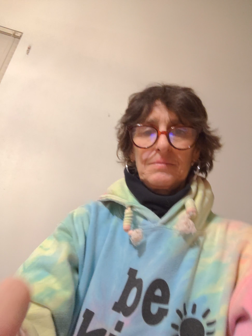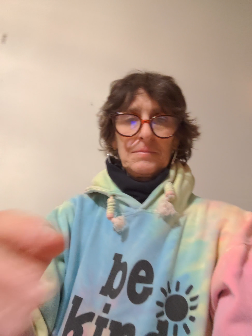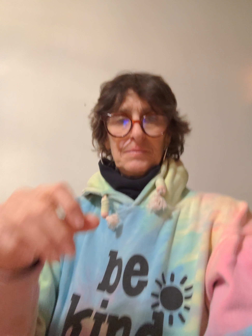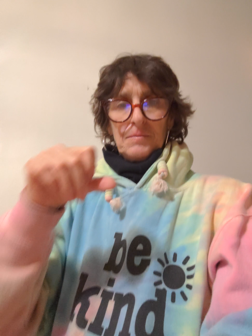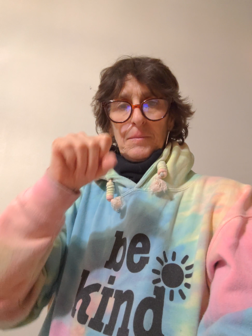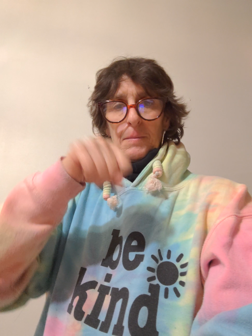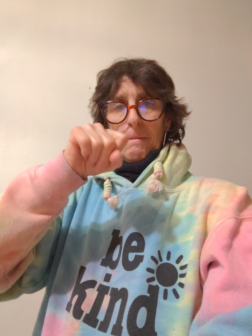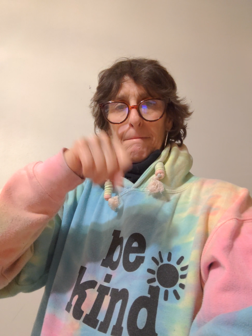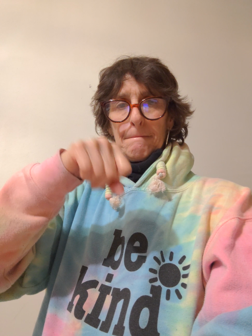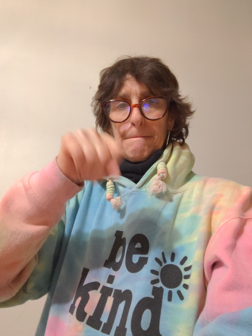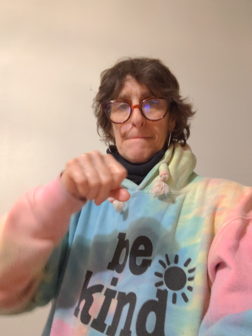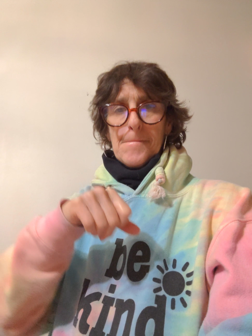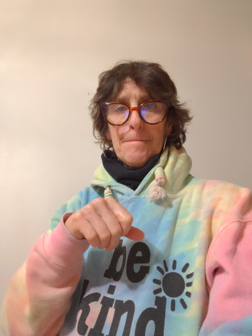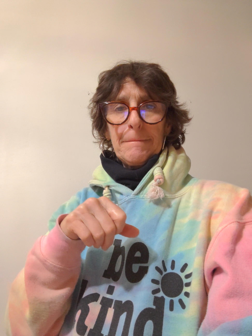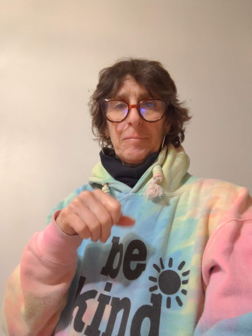yes